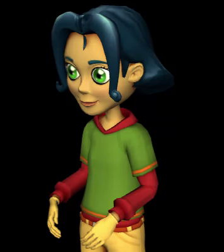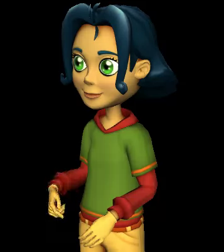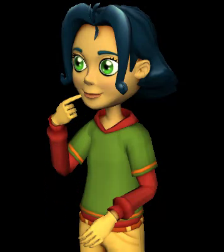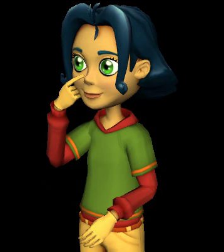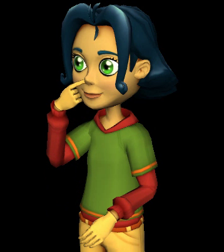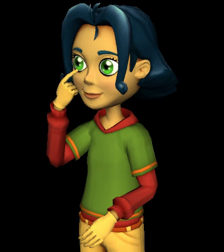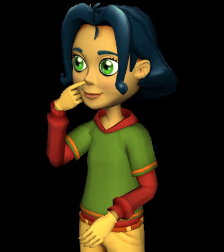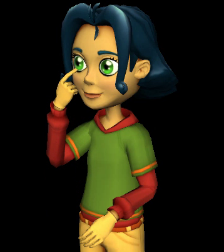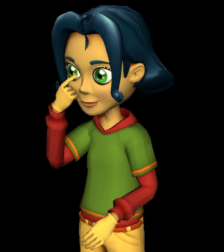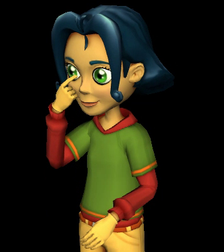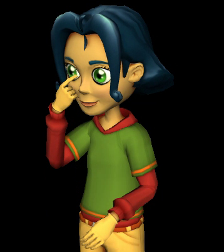يراقب